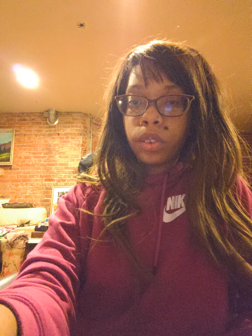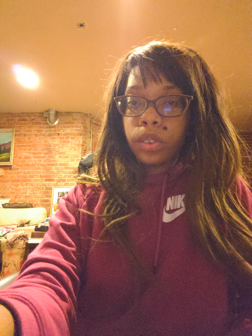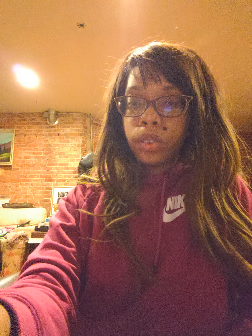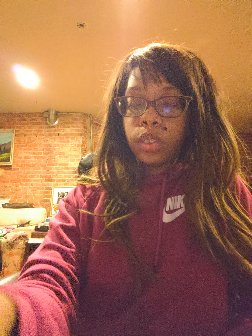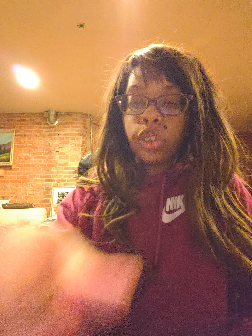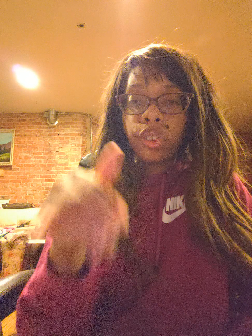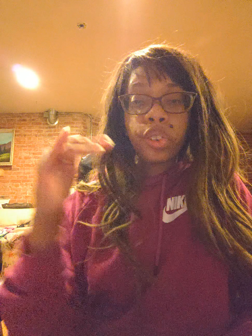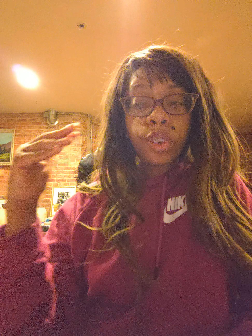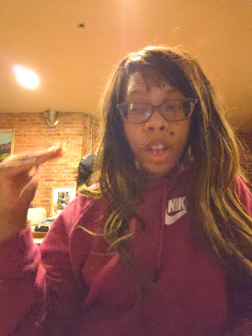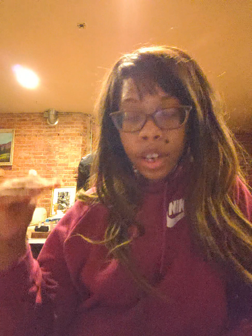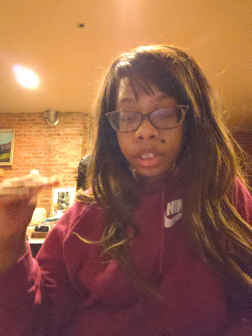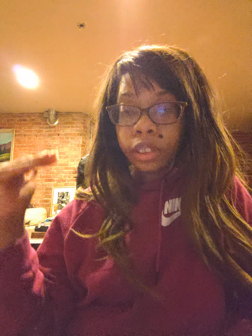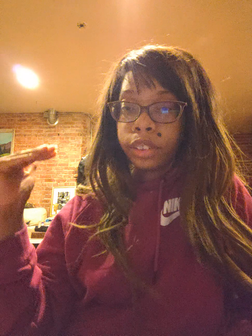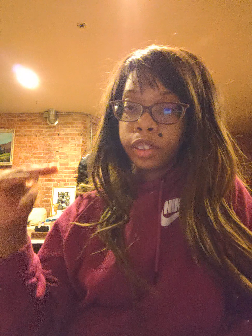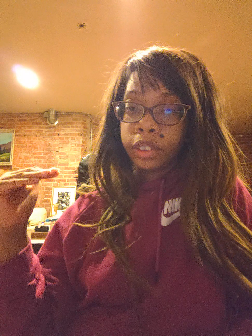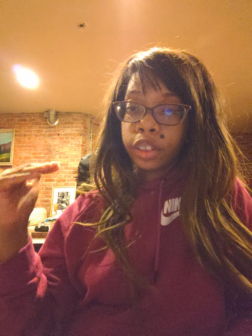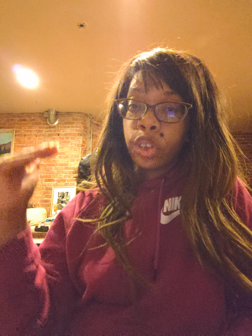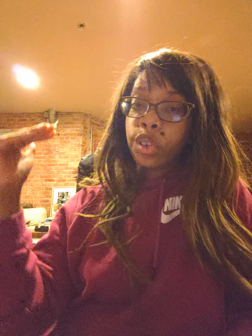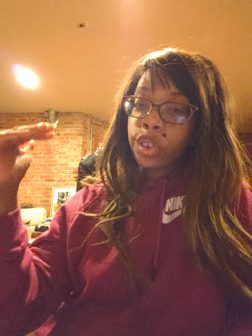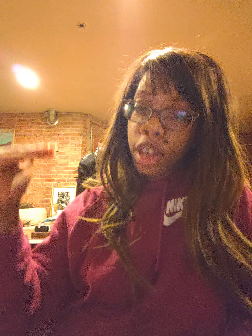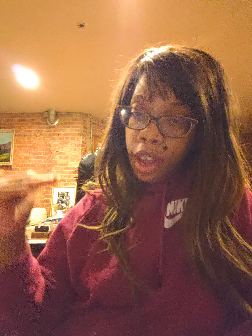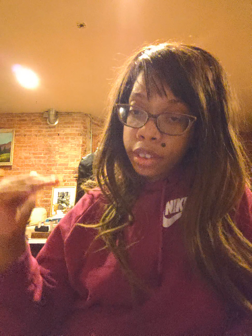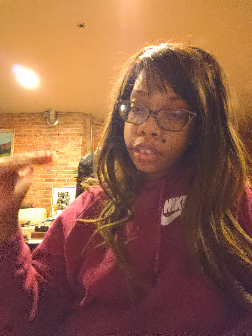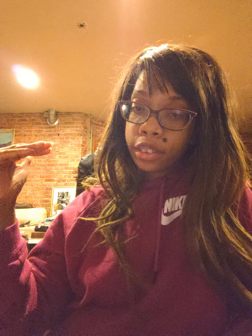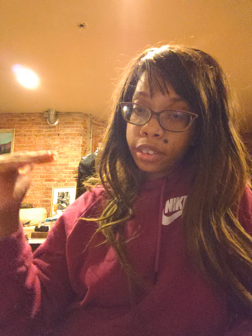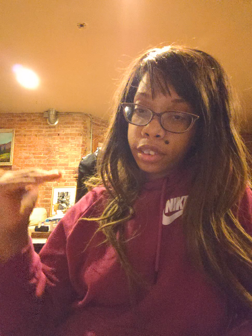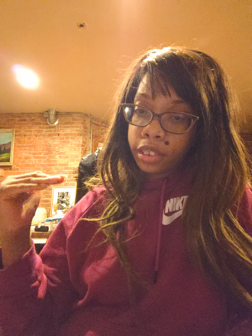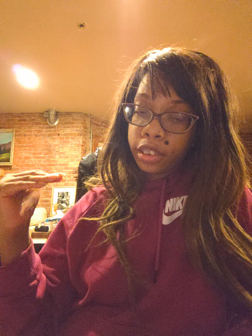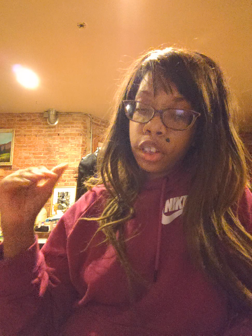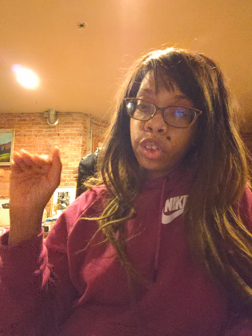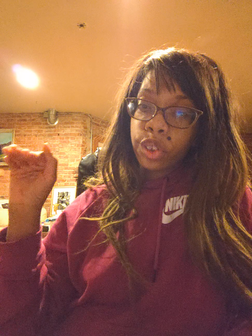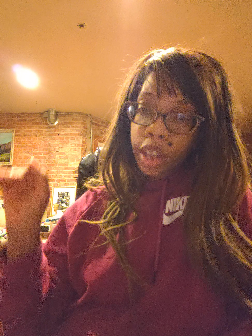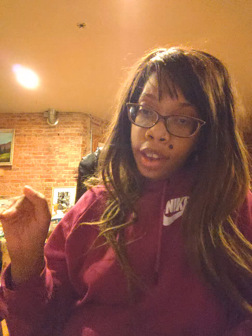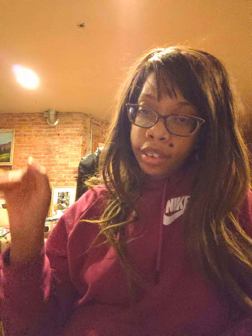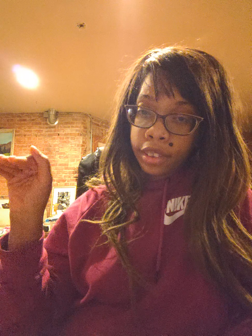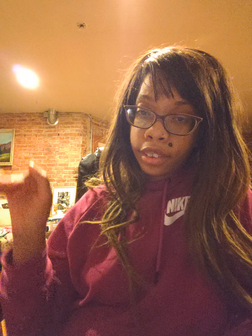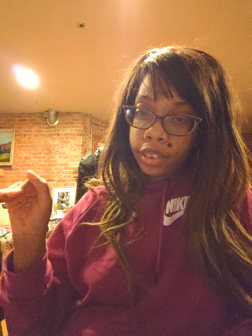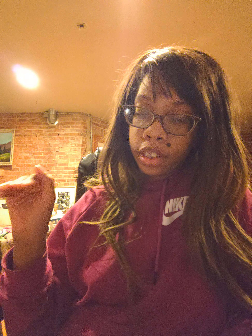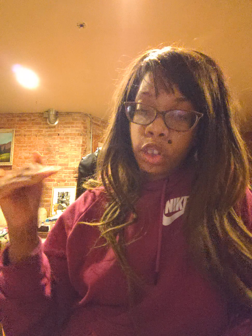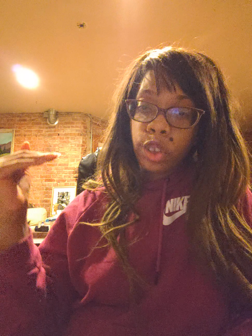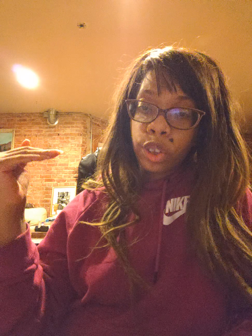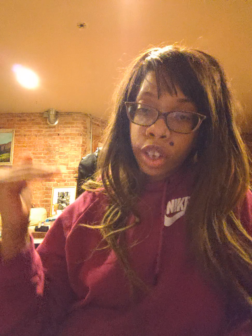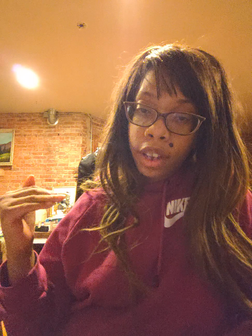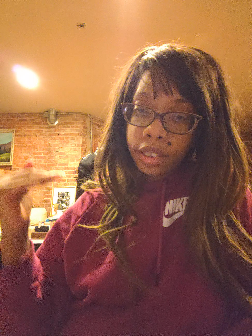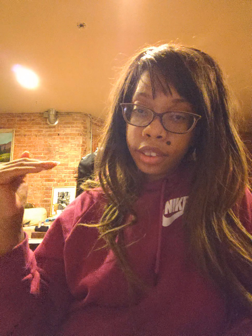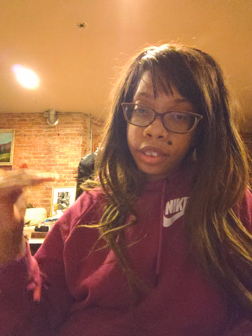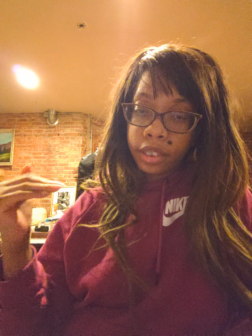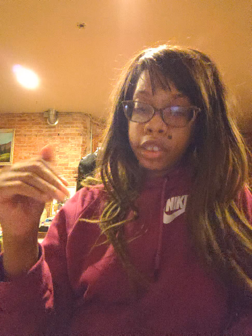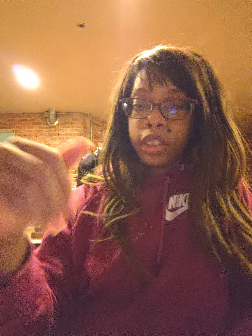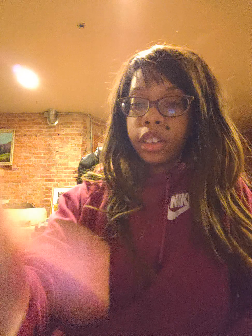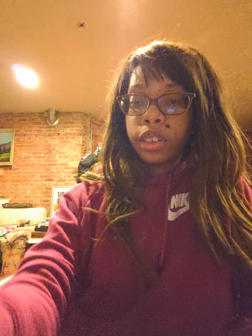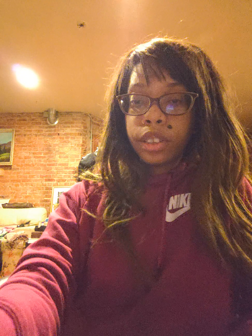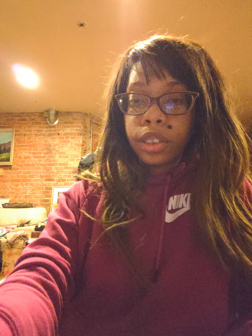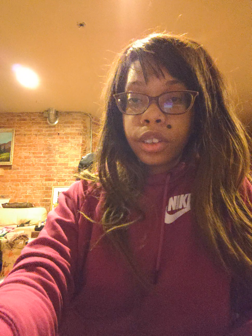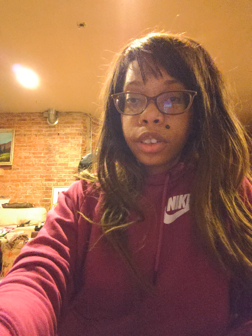child